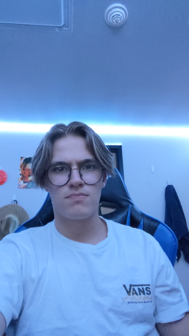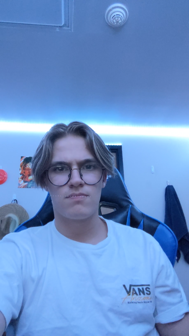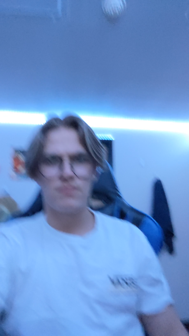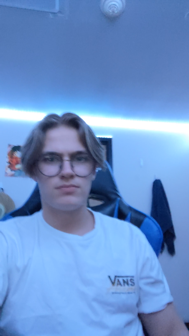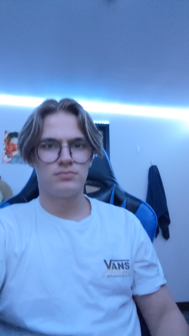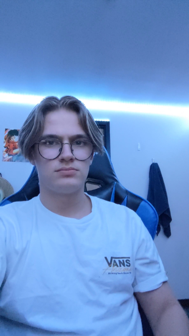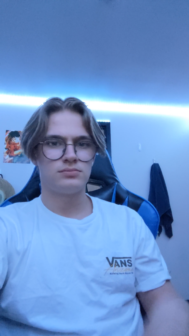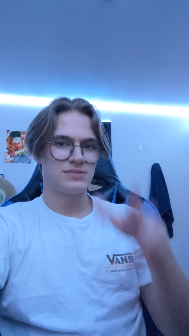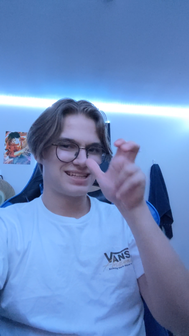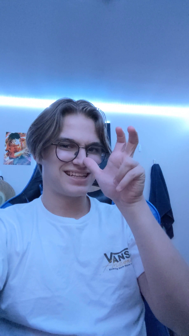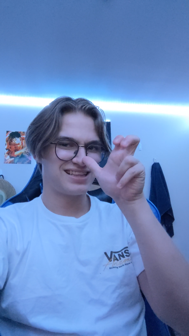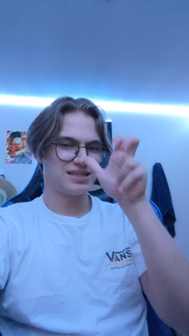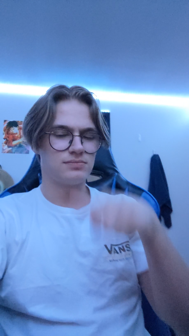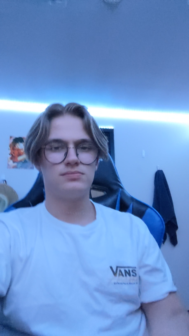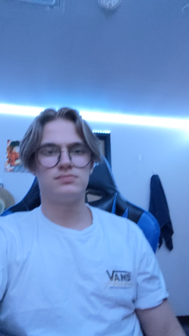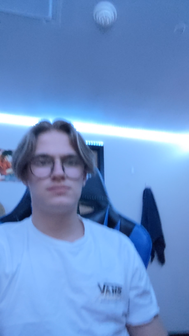ant